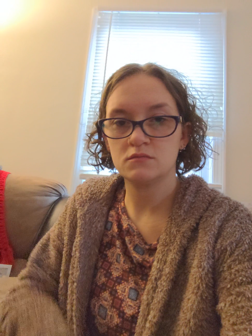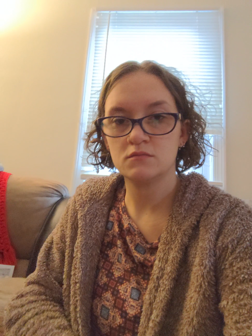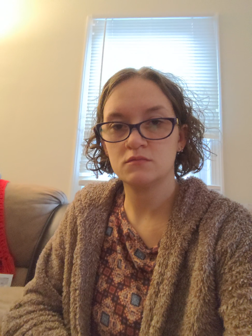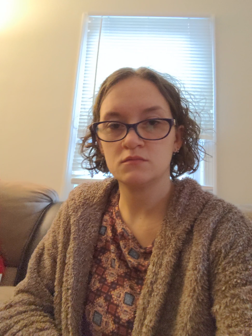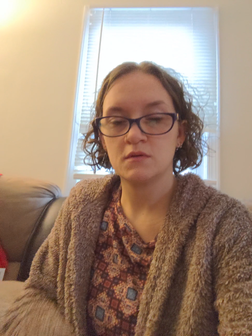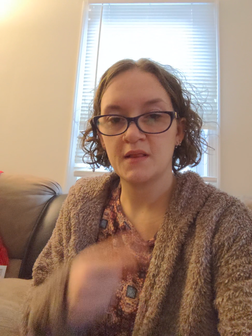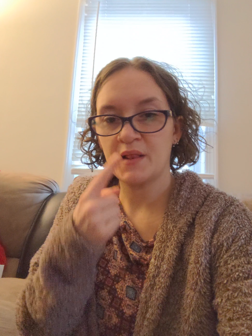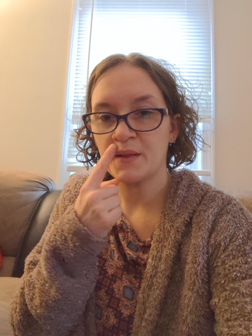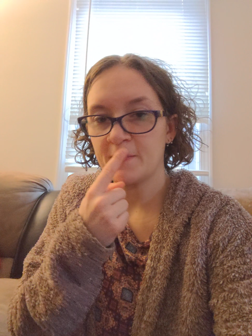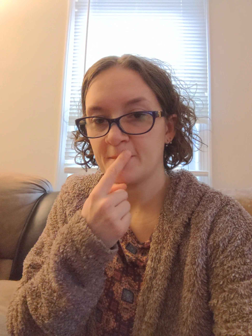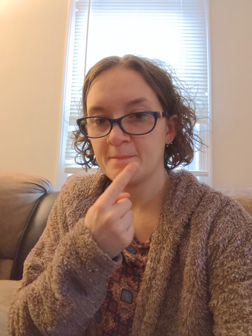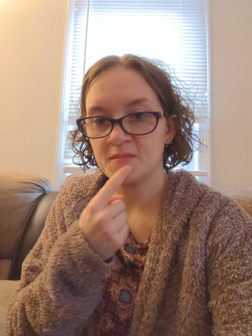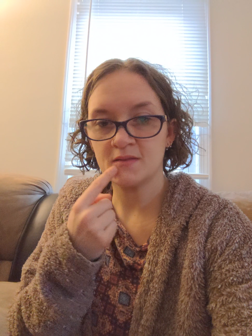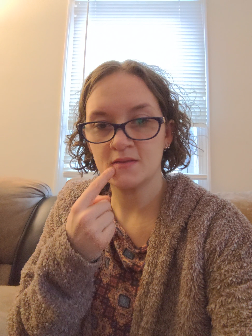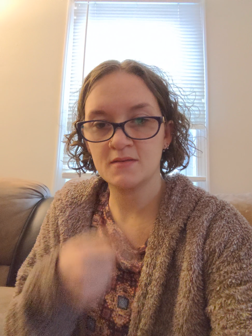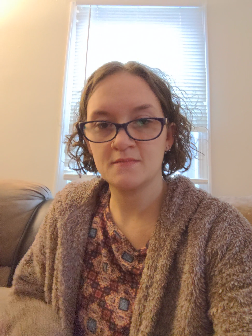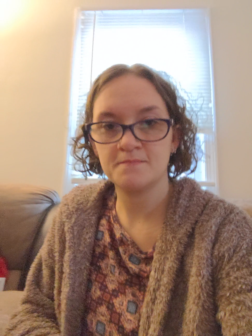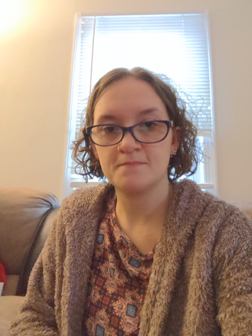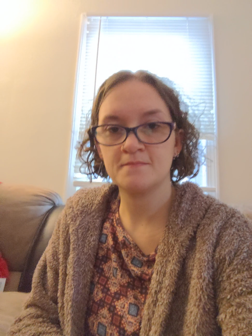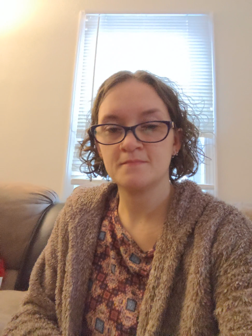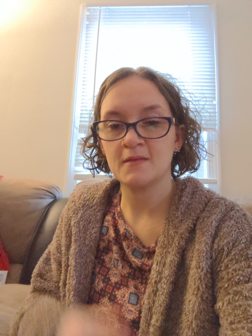lips